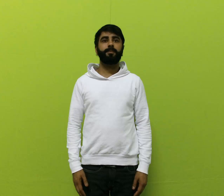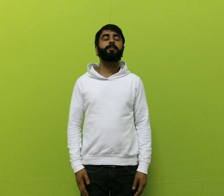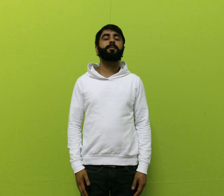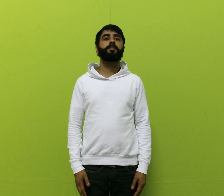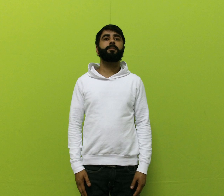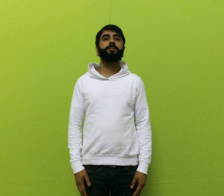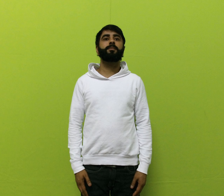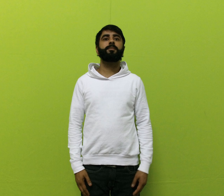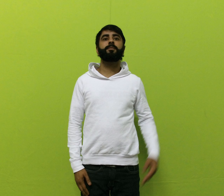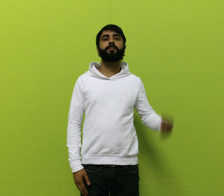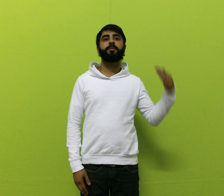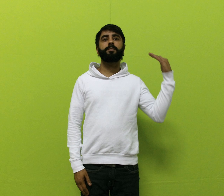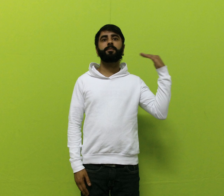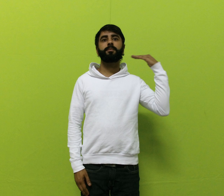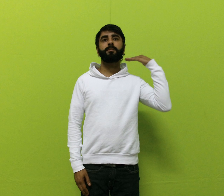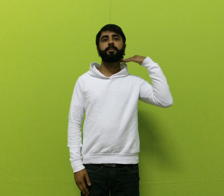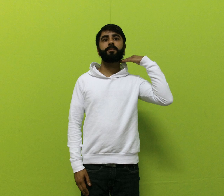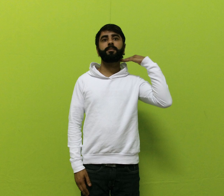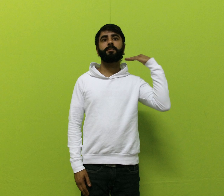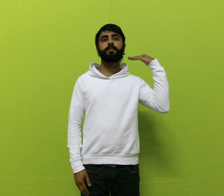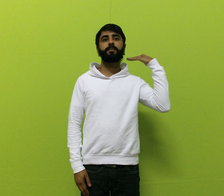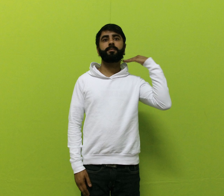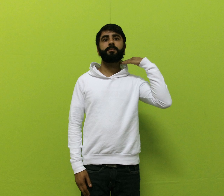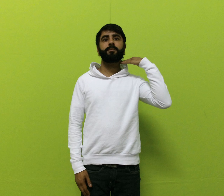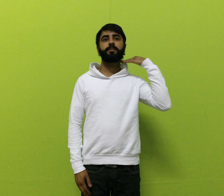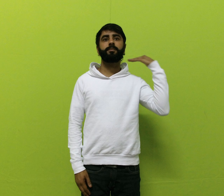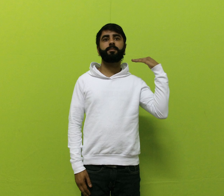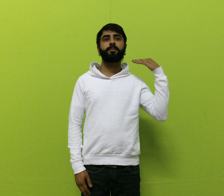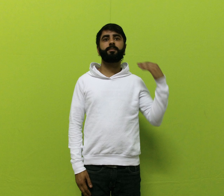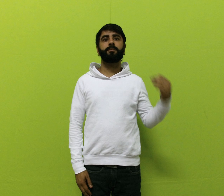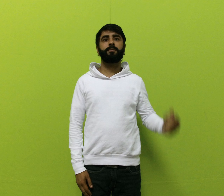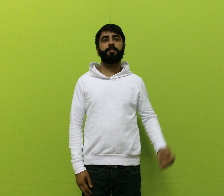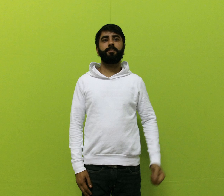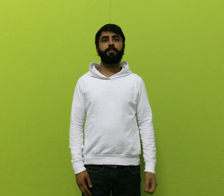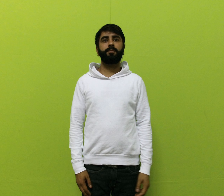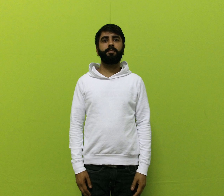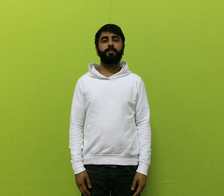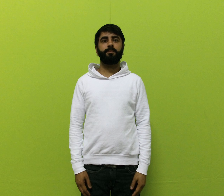banco